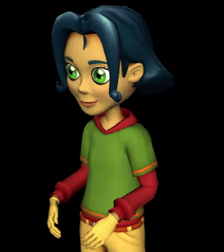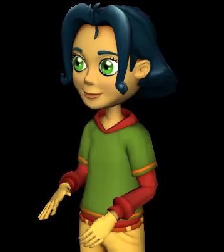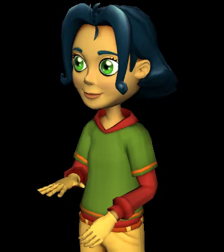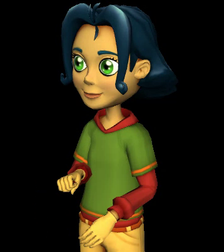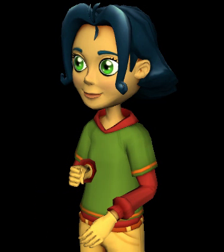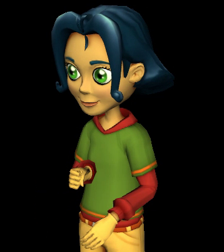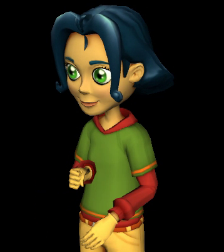يأخذ